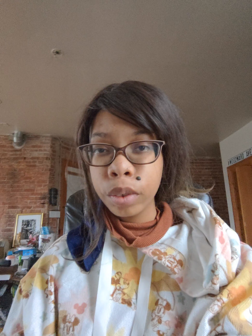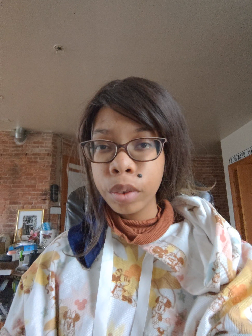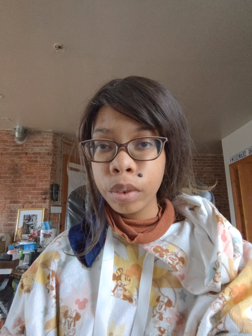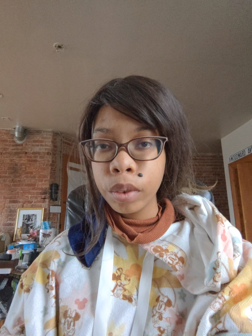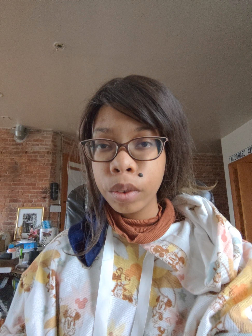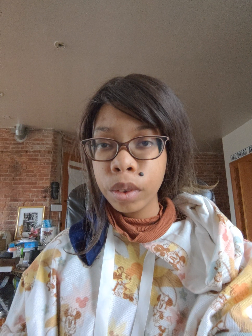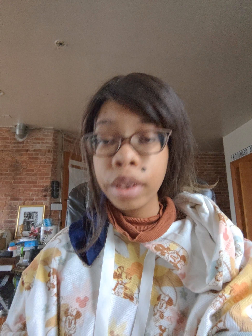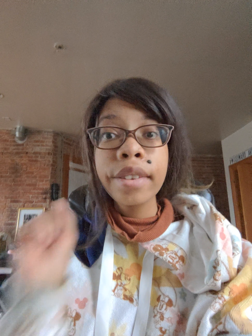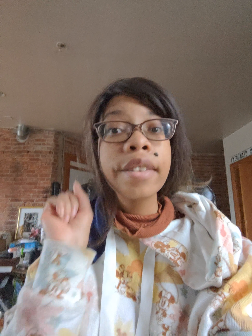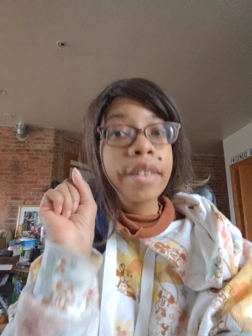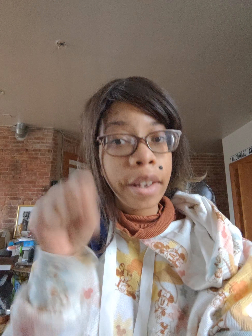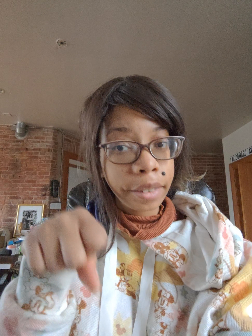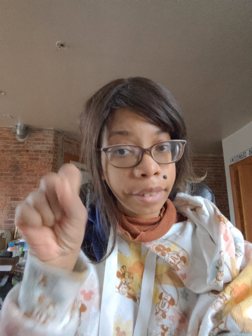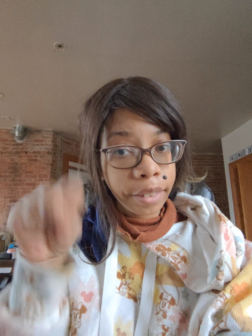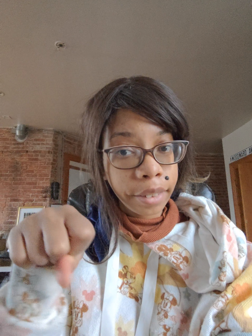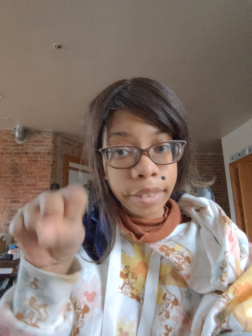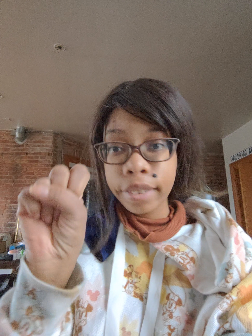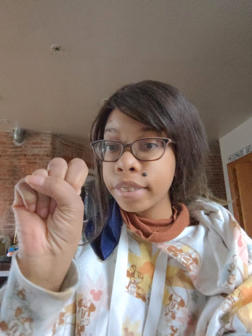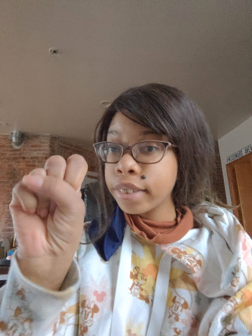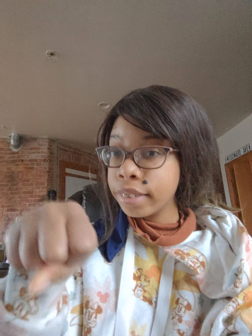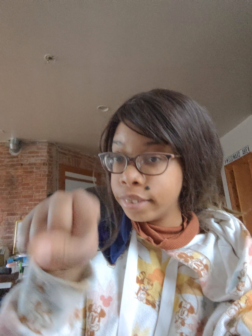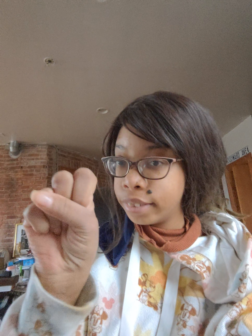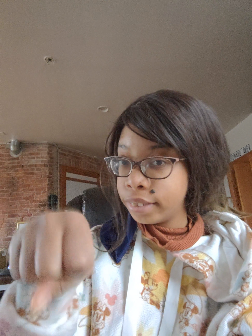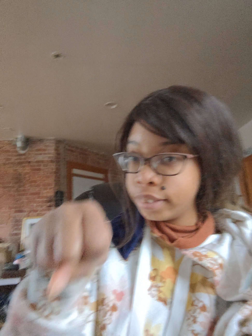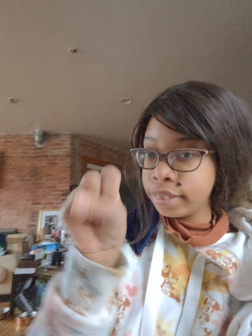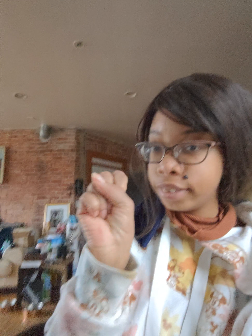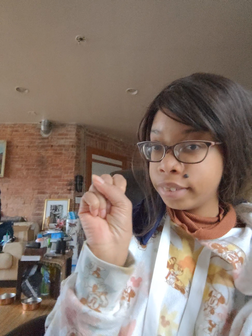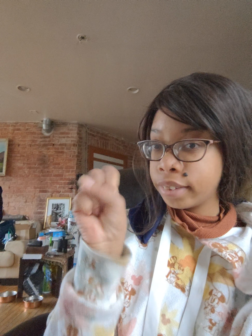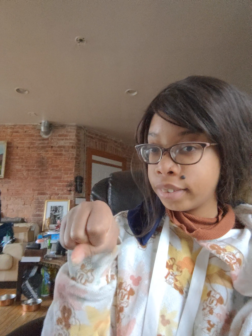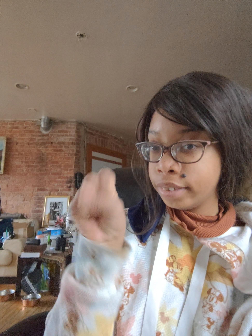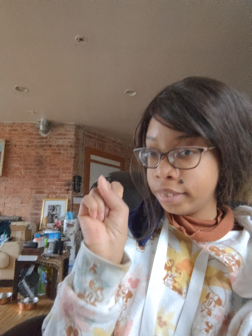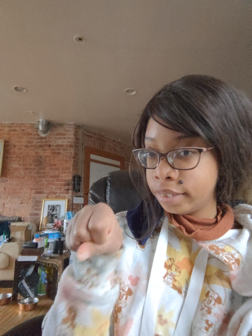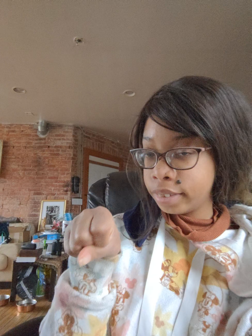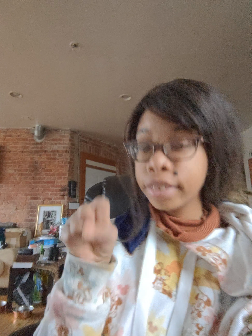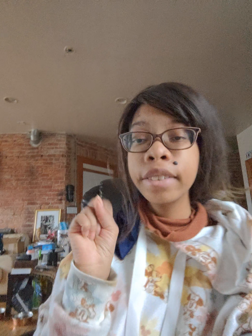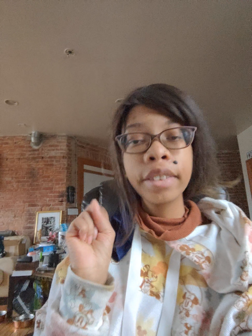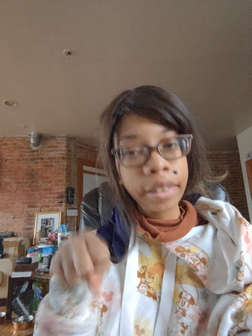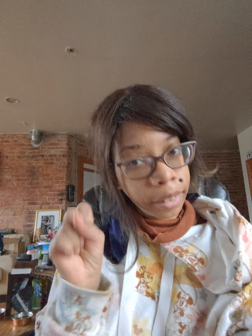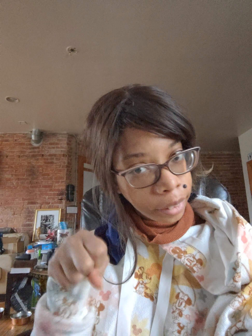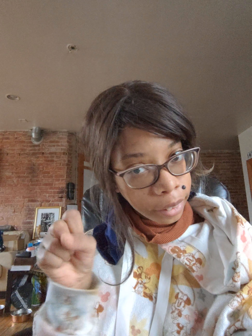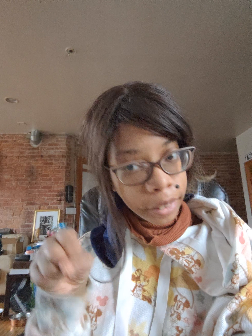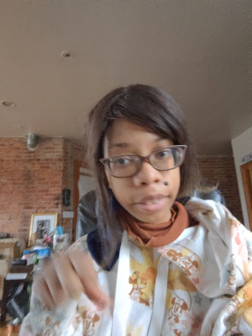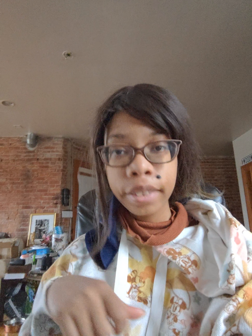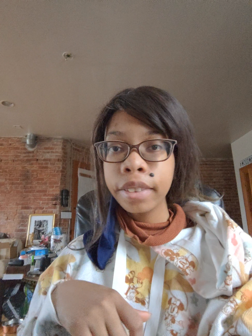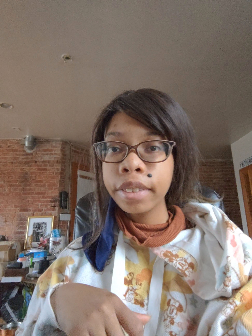yes